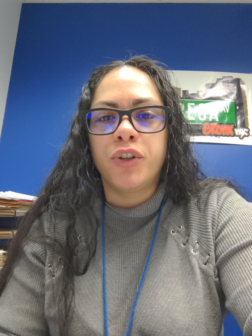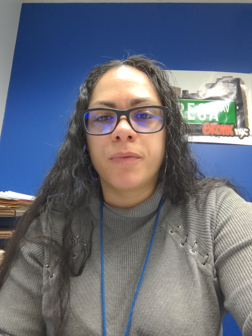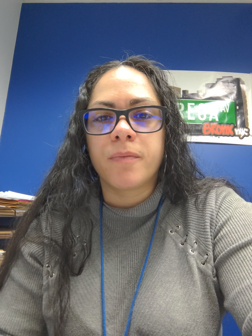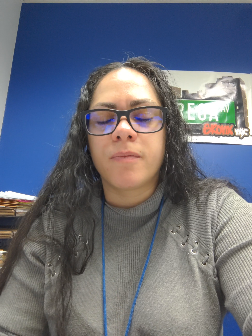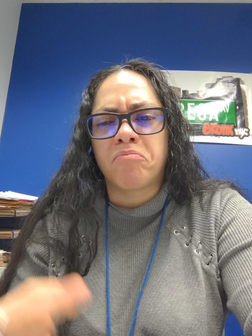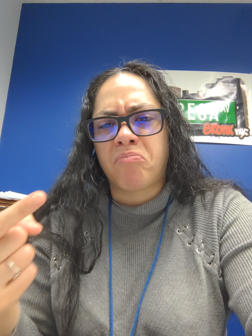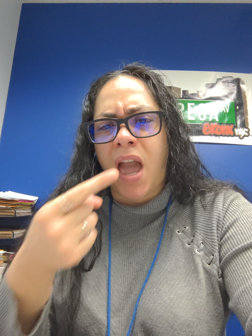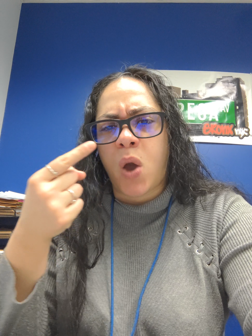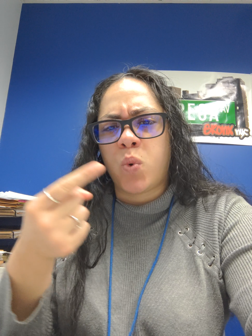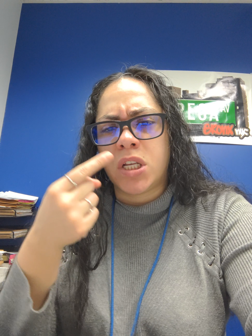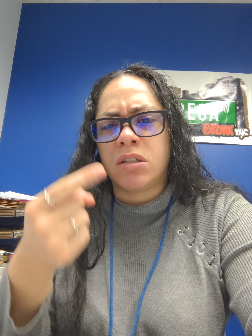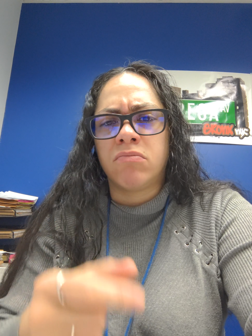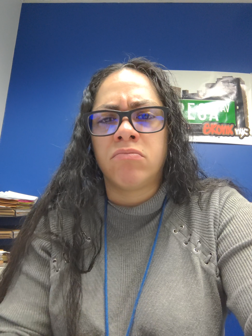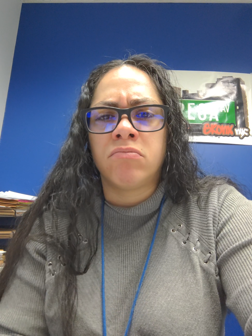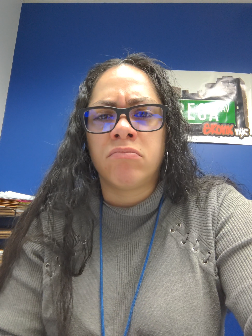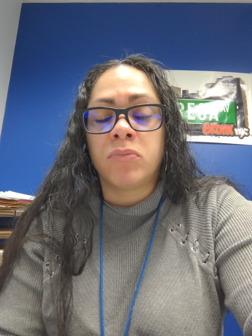owie